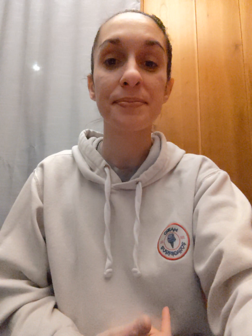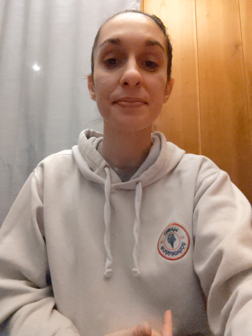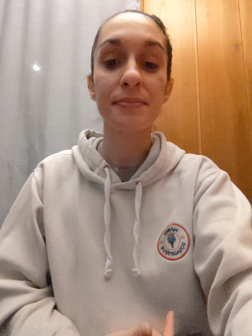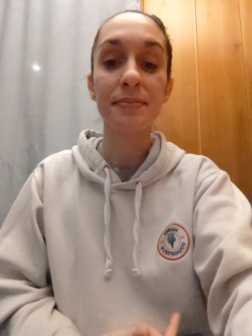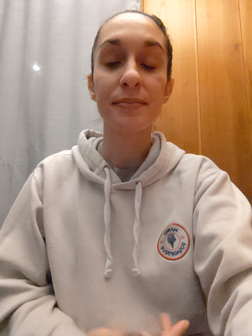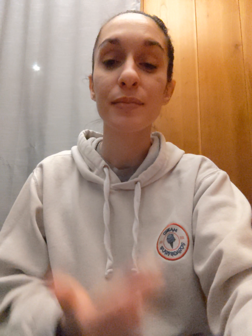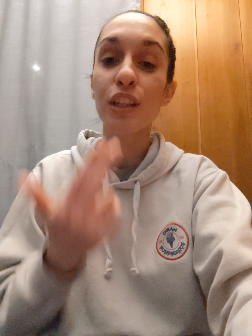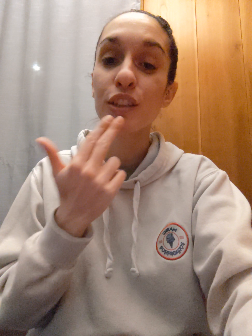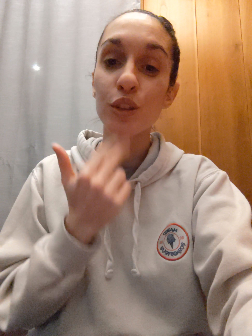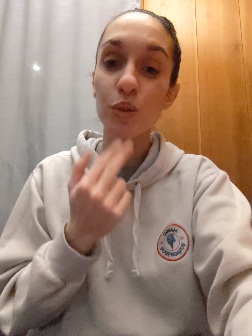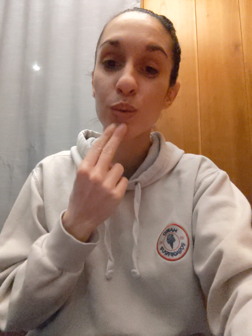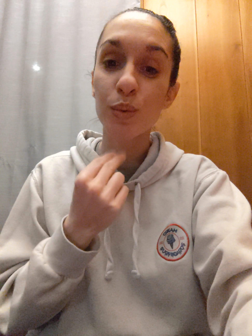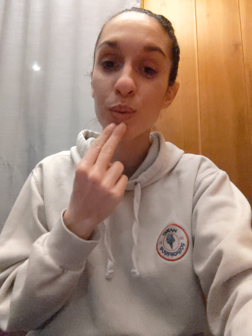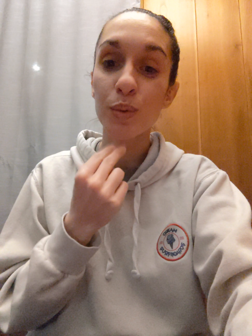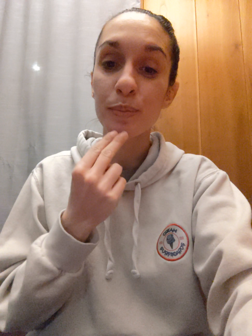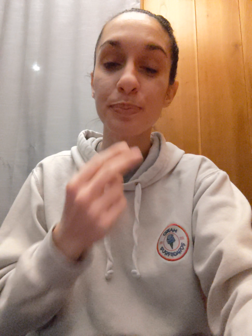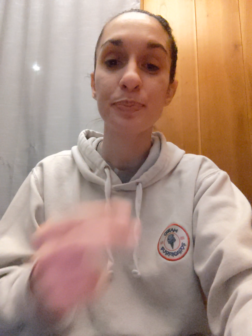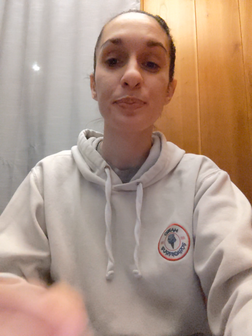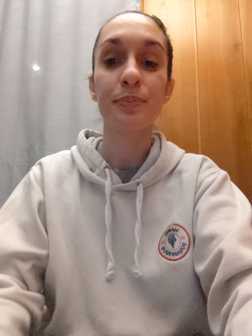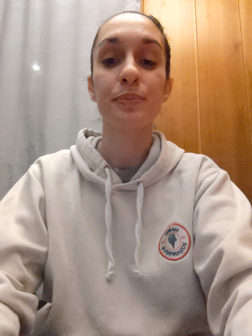cute